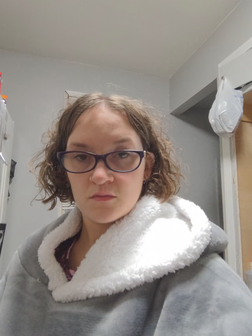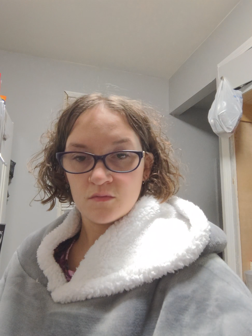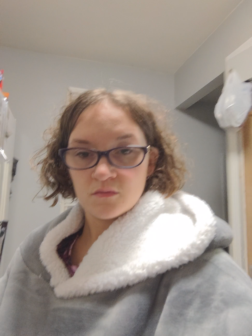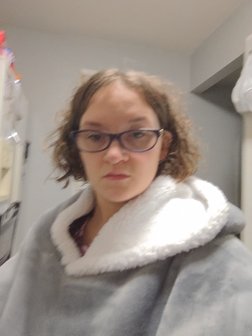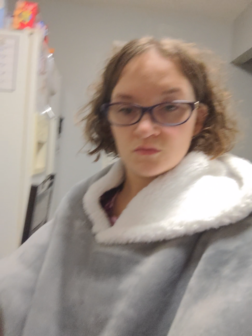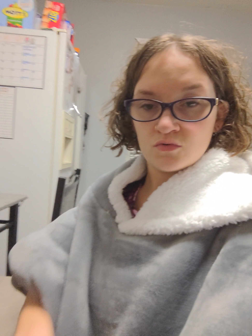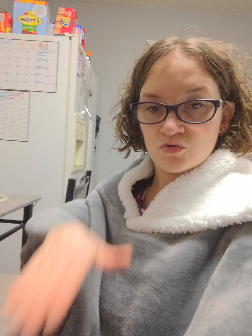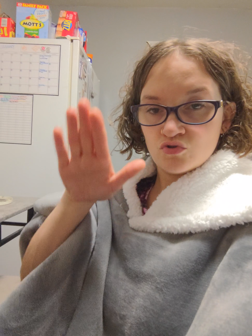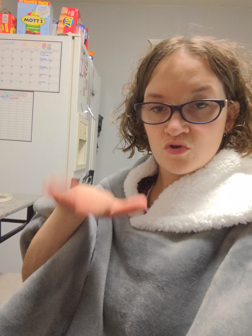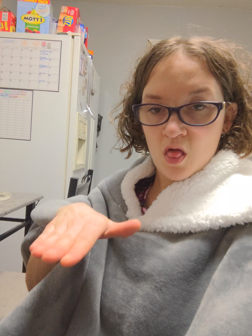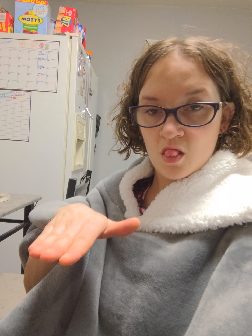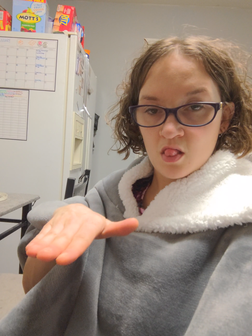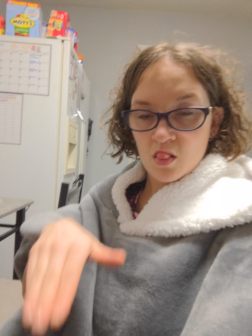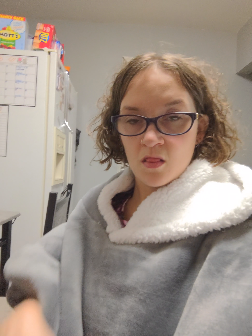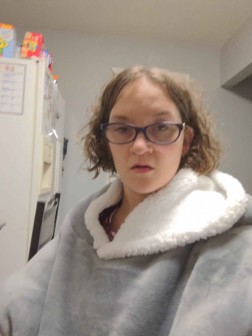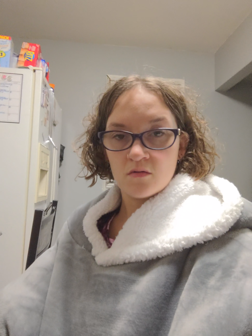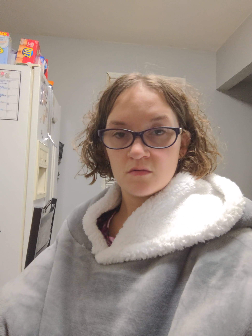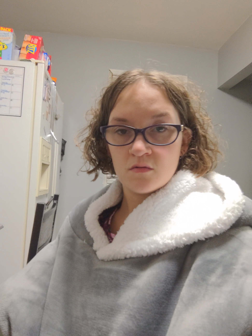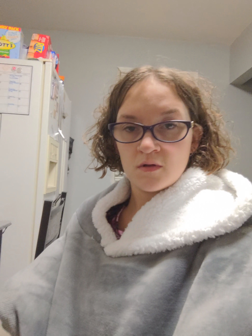child